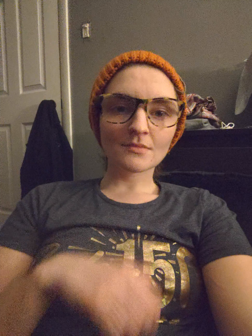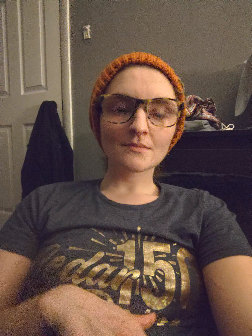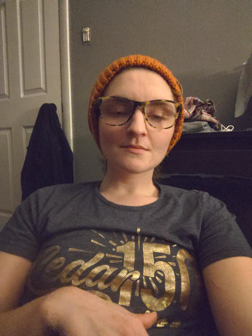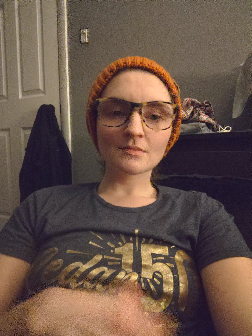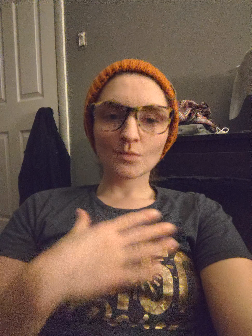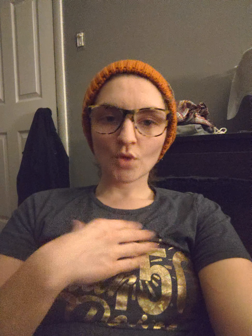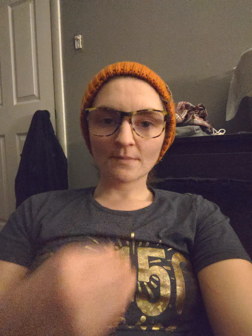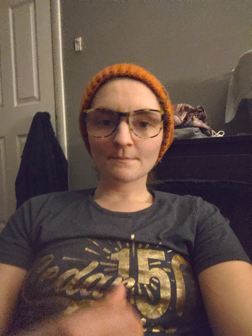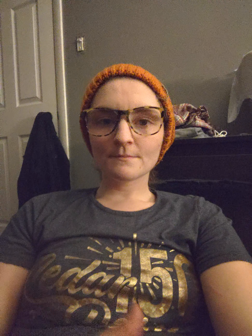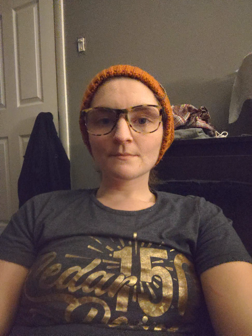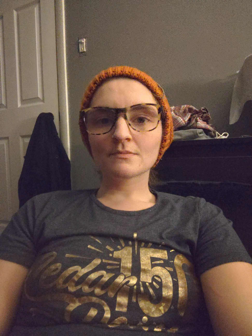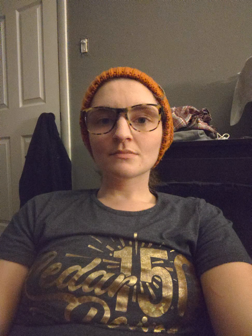white